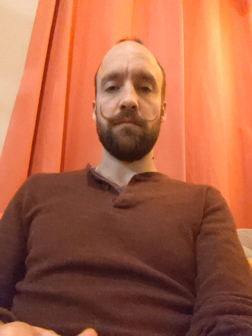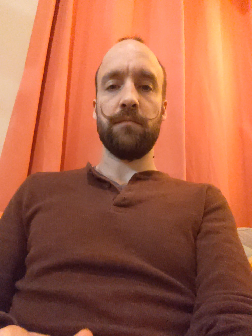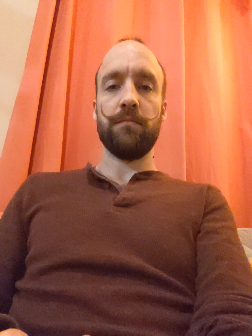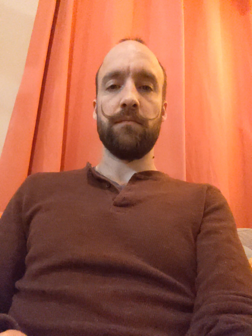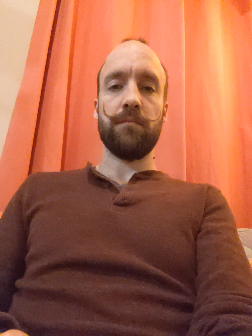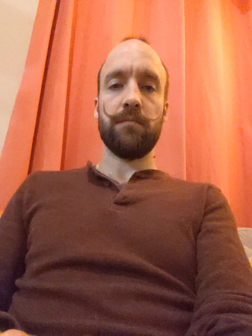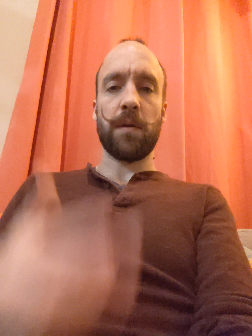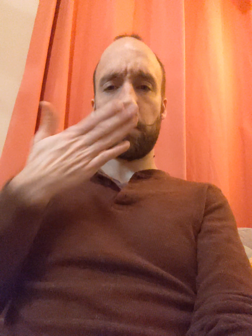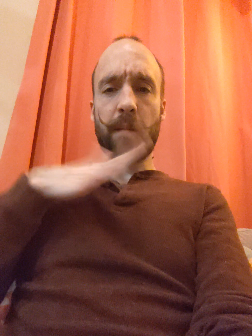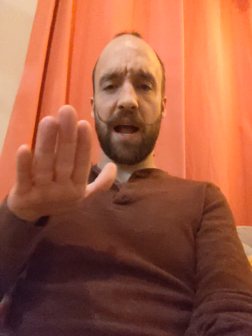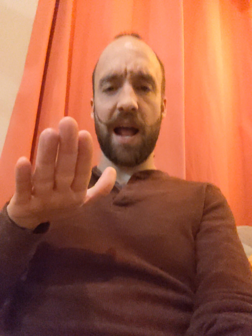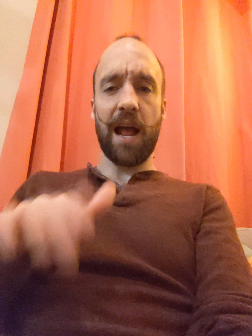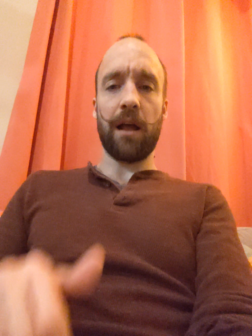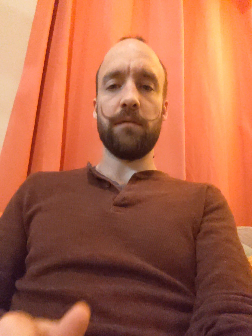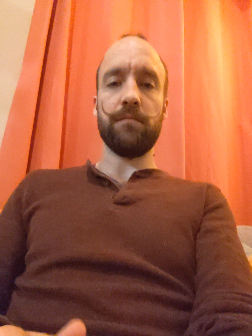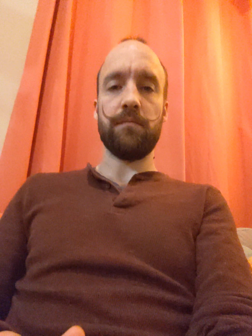bad